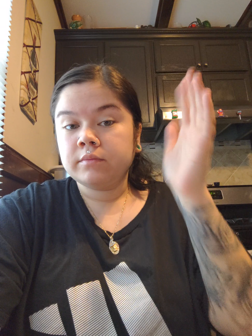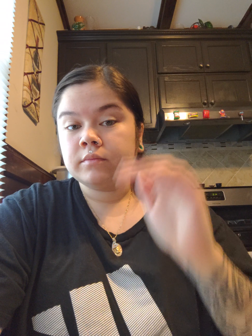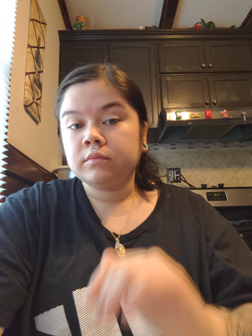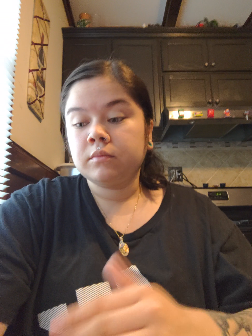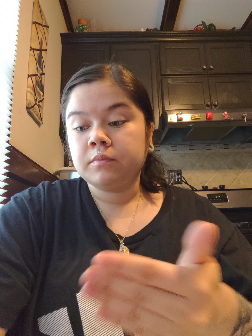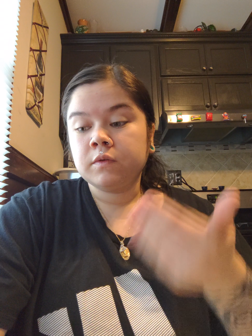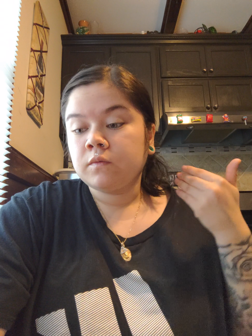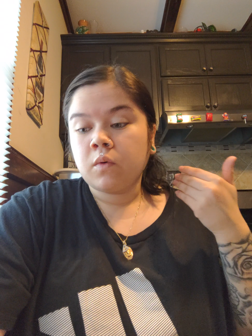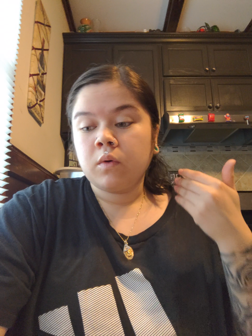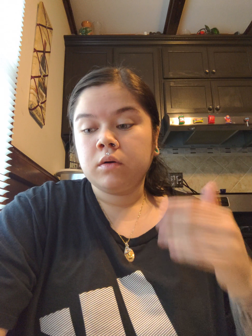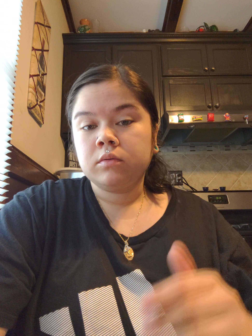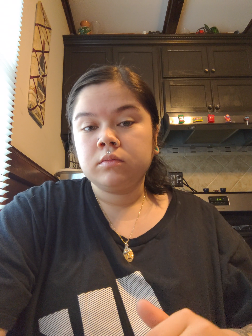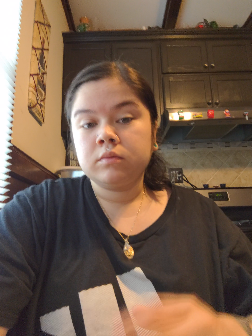before